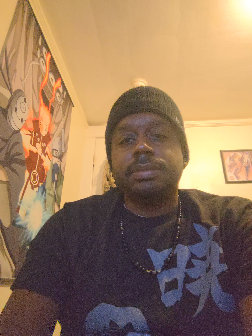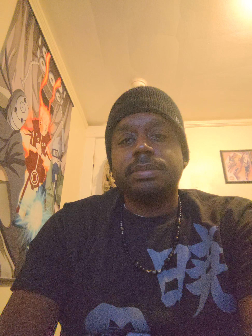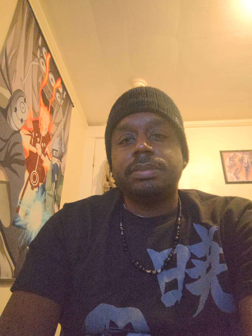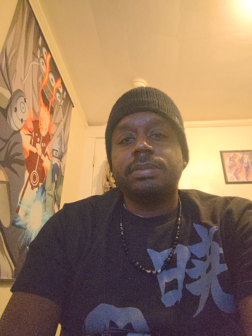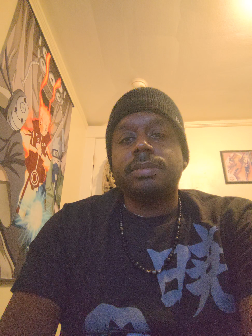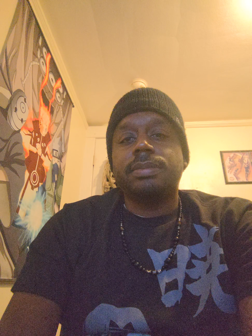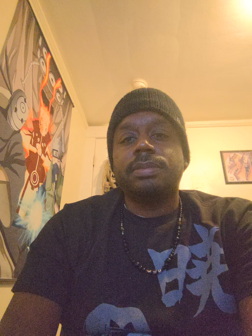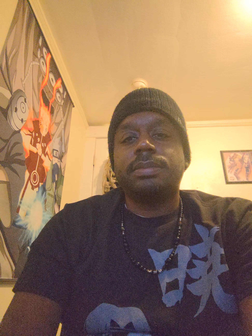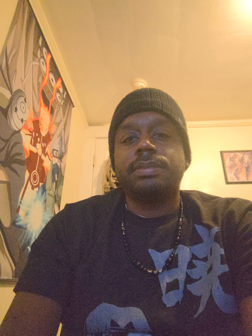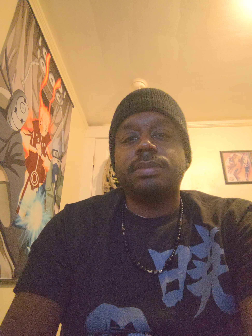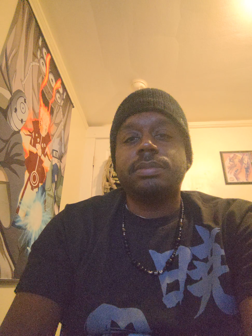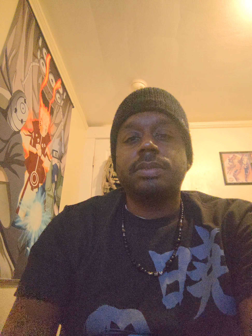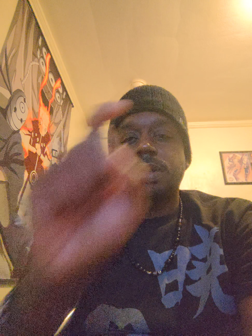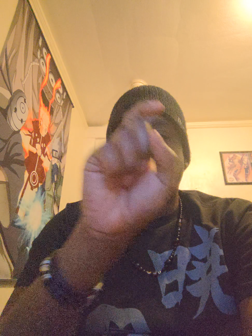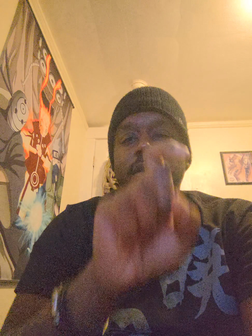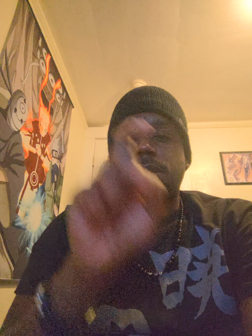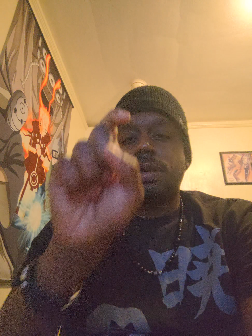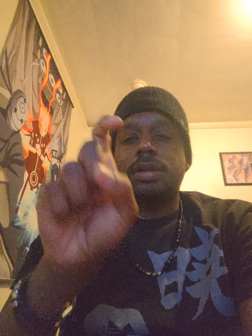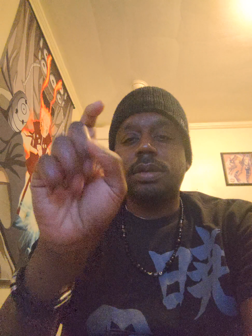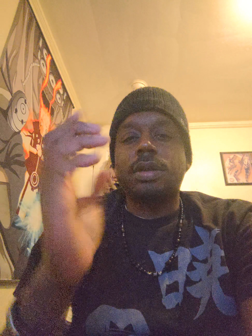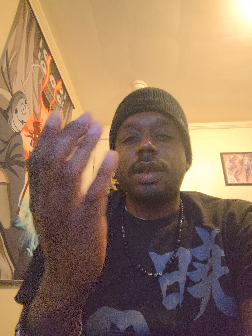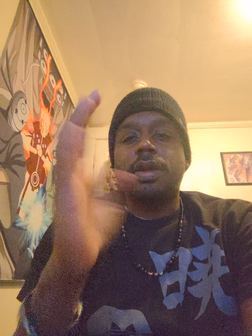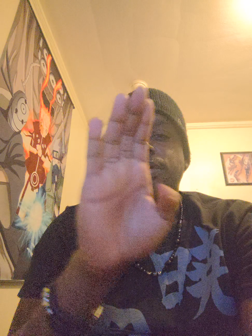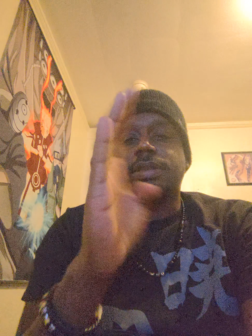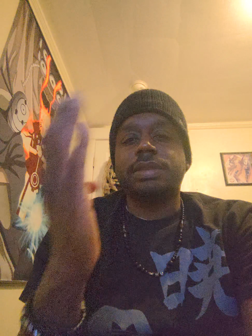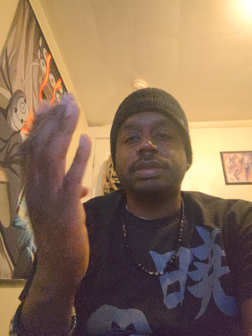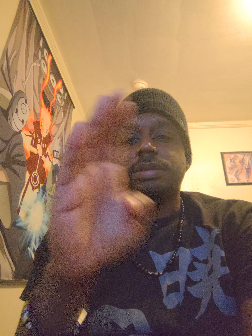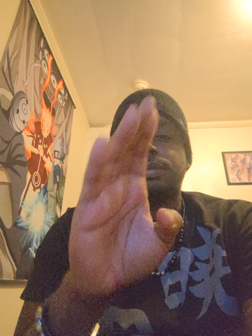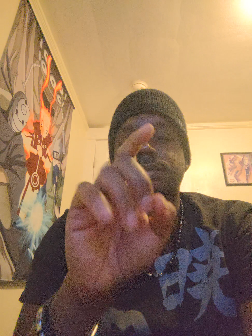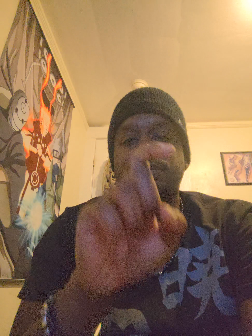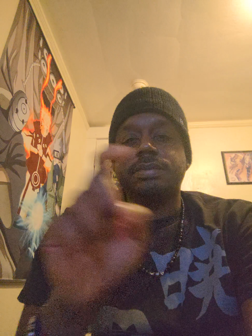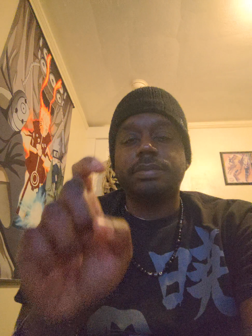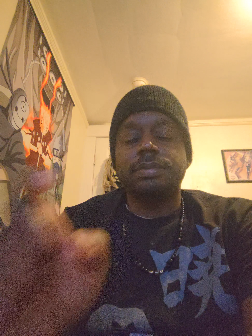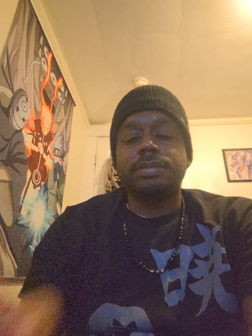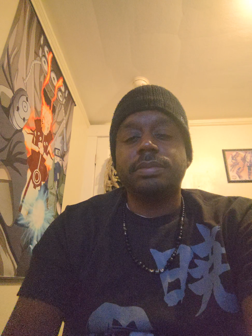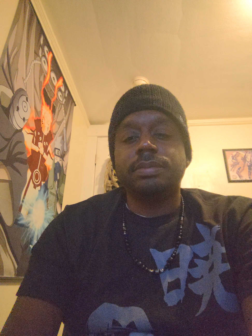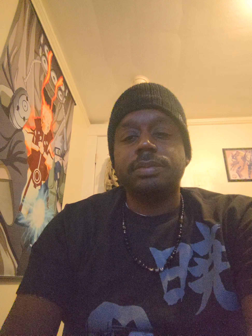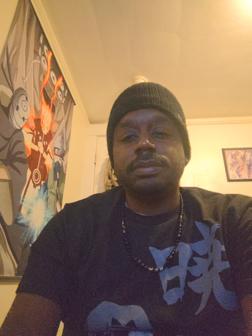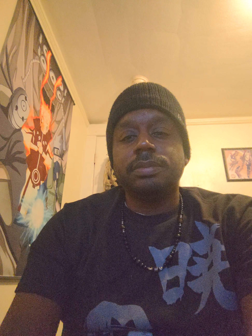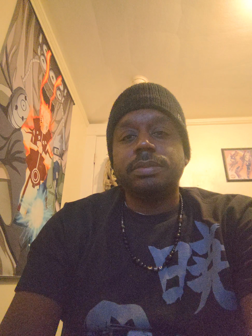closet